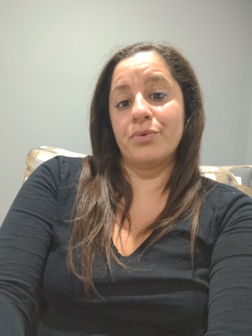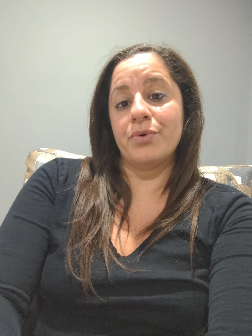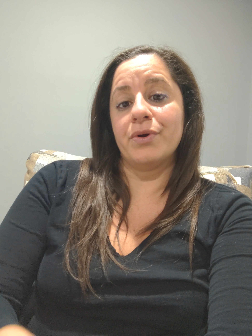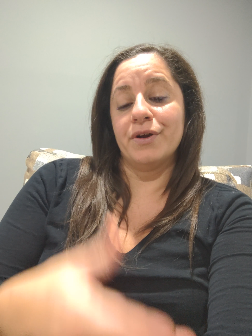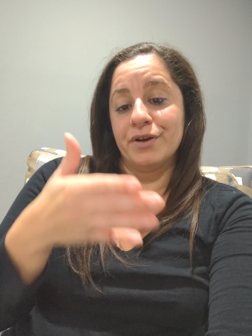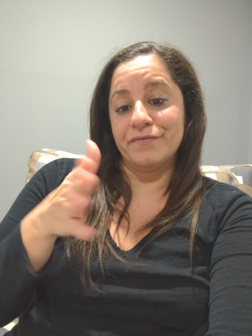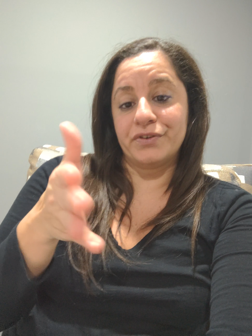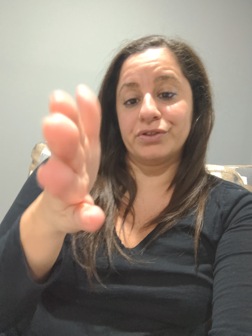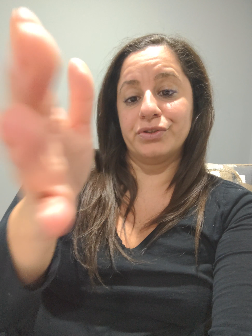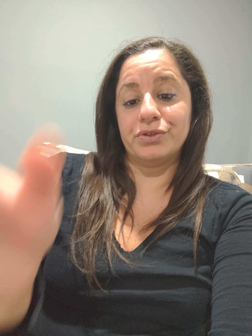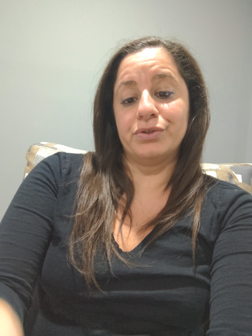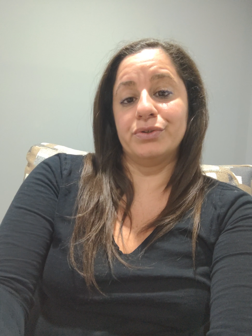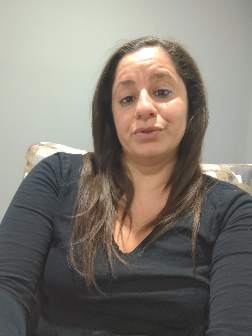fish